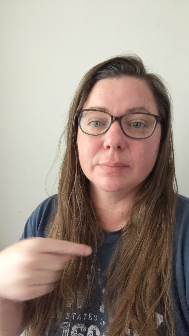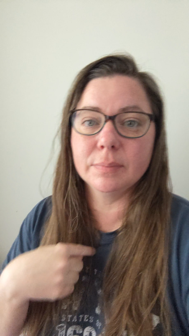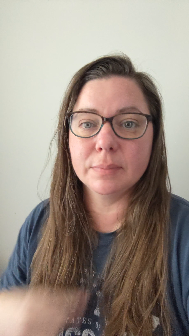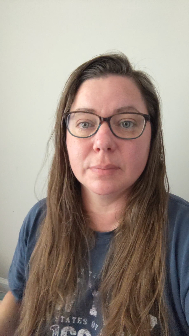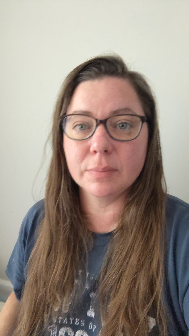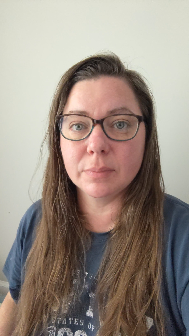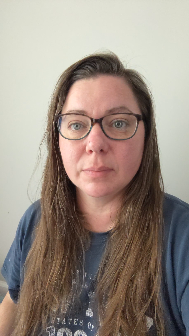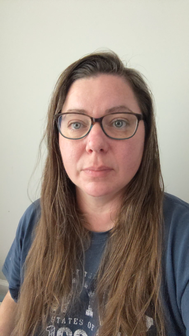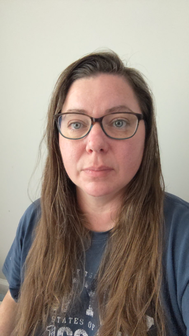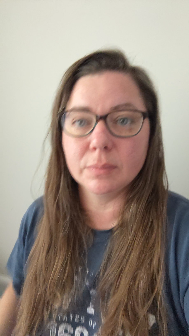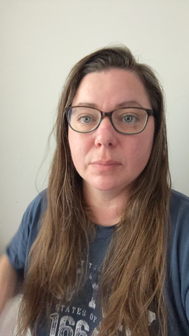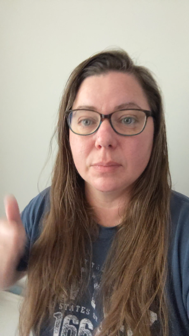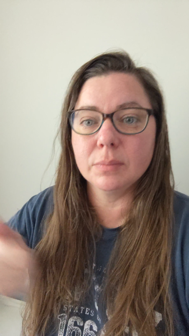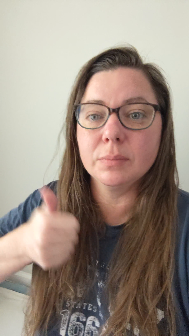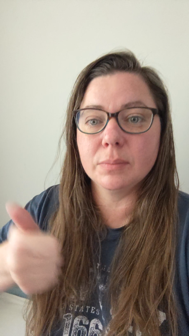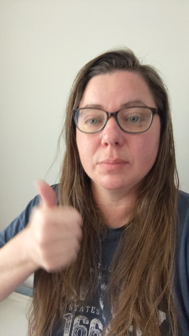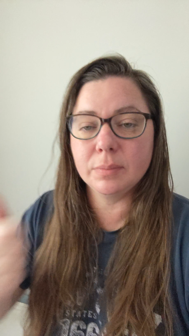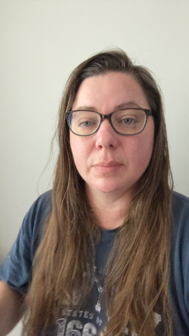chase